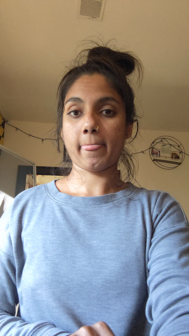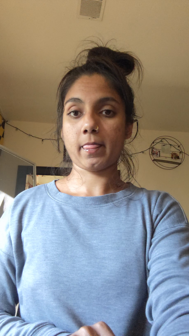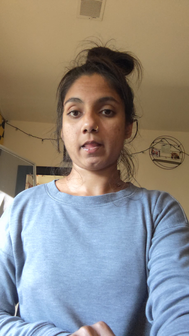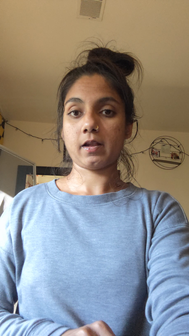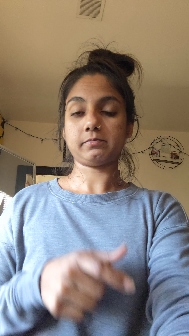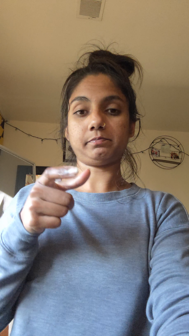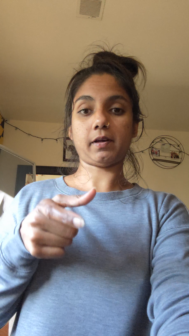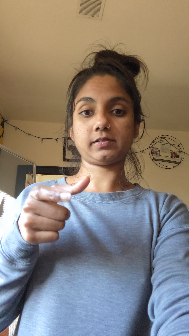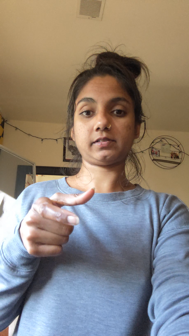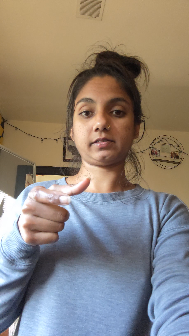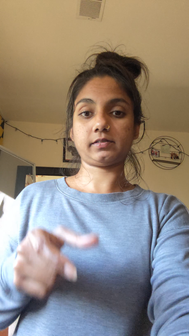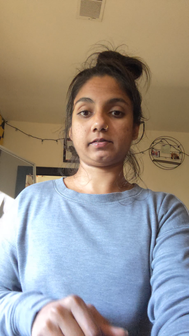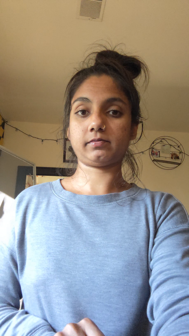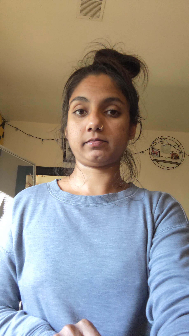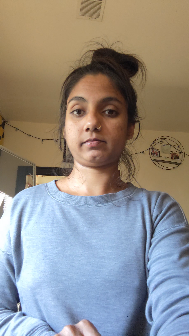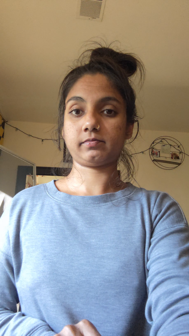plate